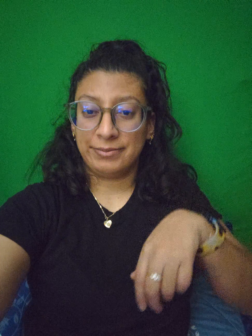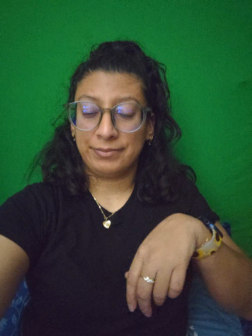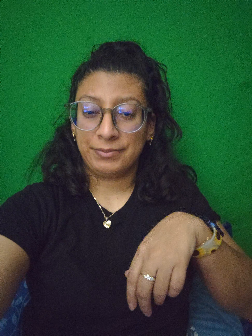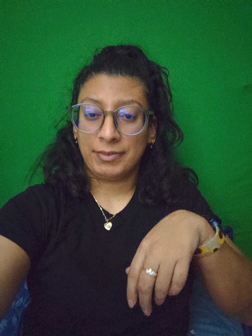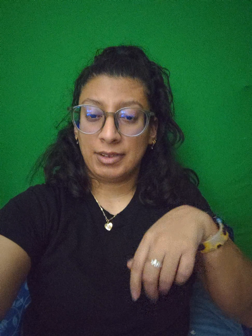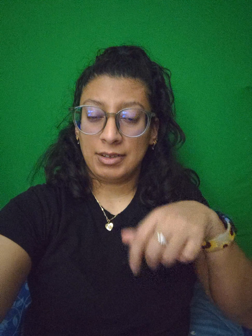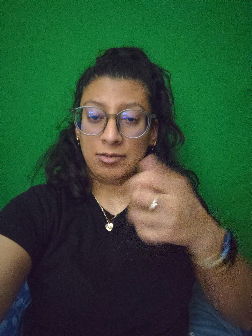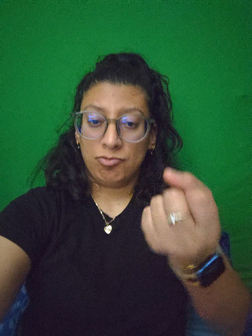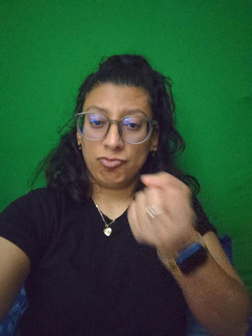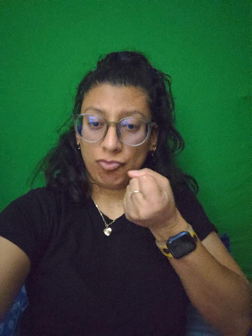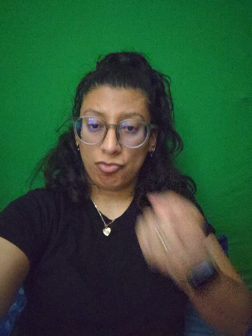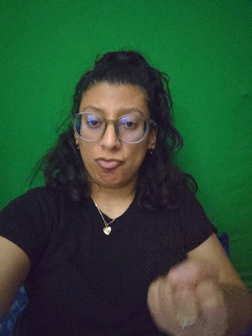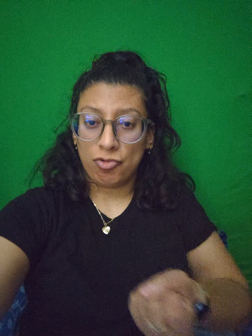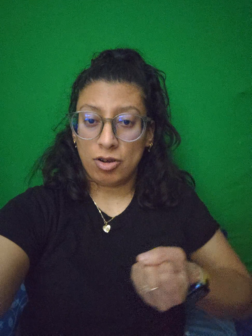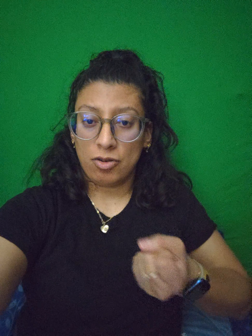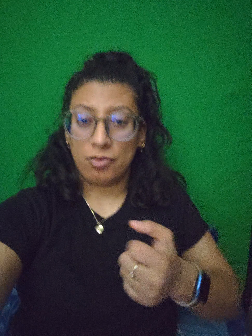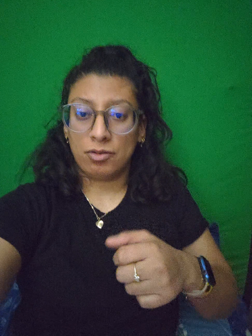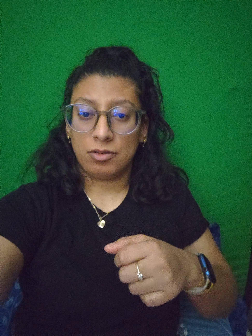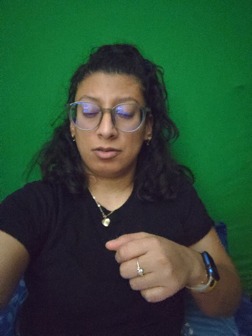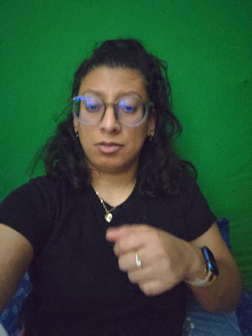drawer